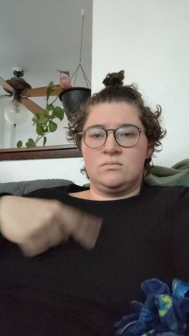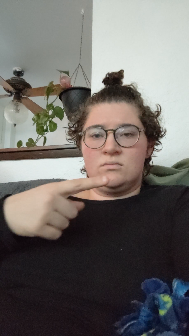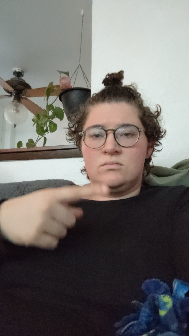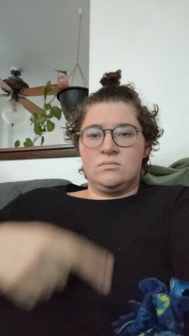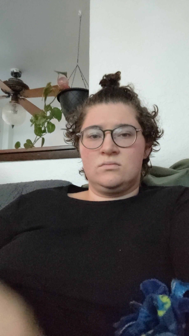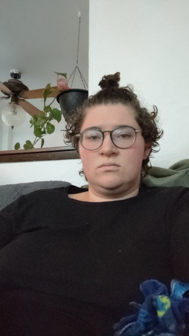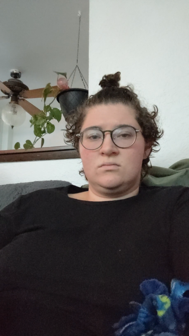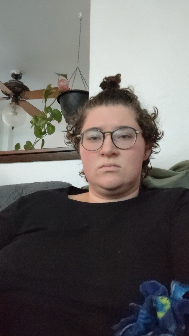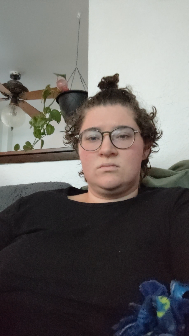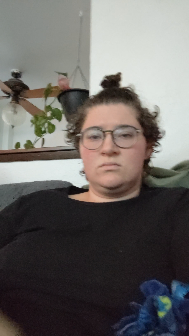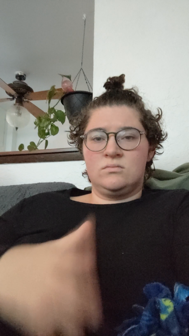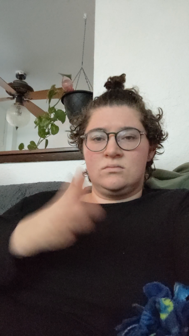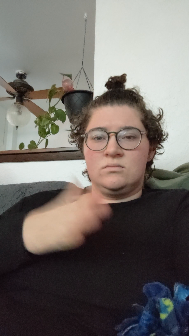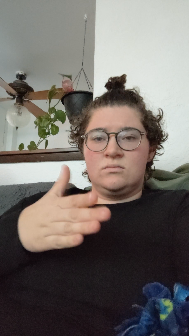share